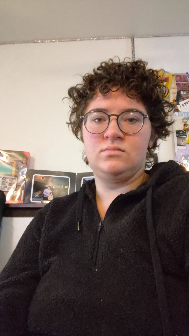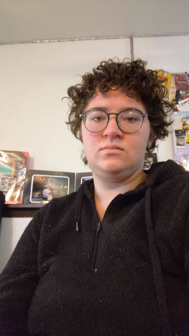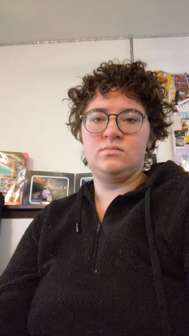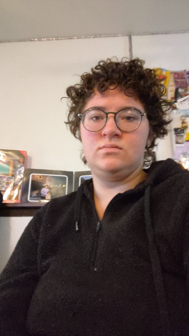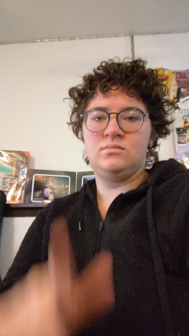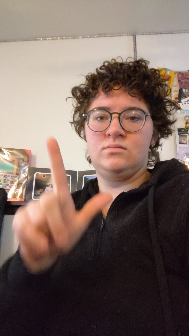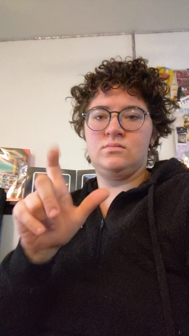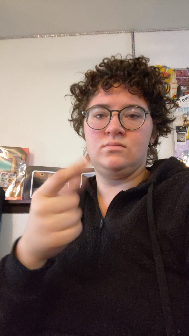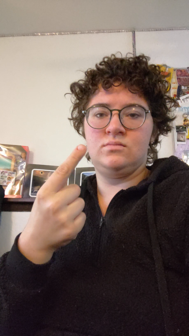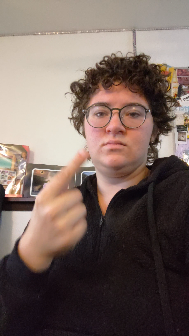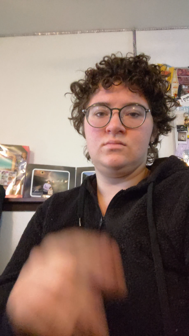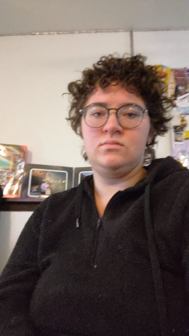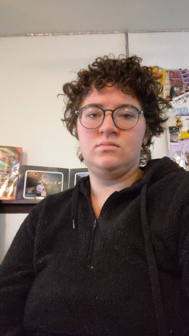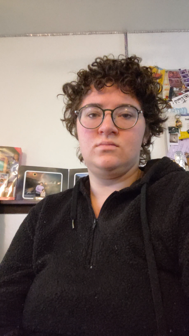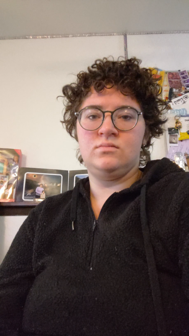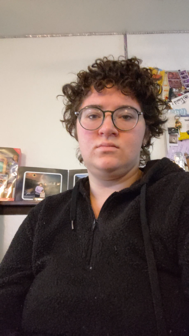leg